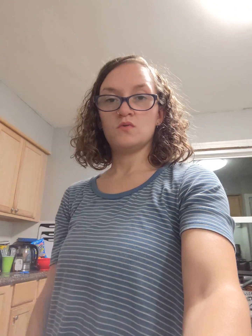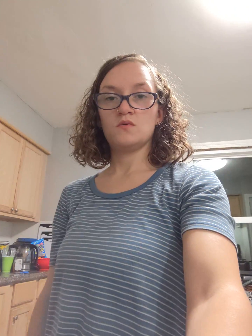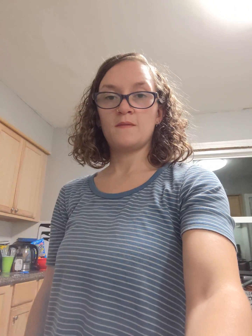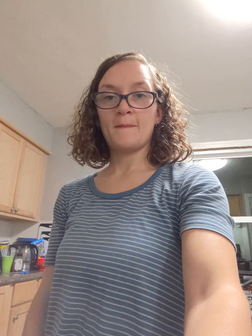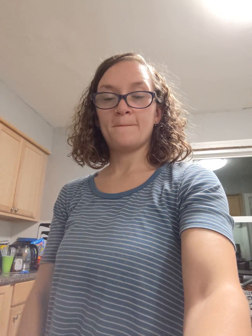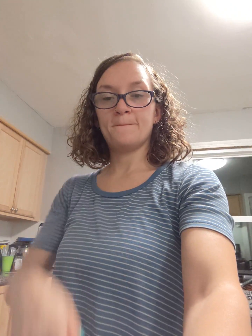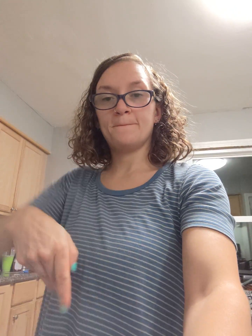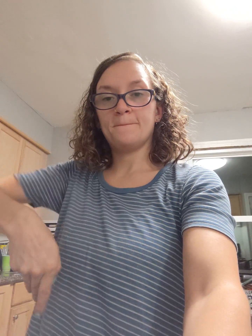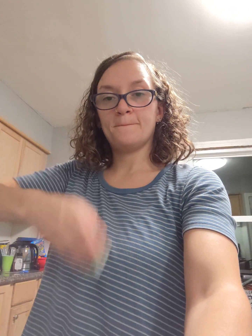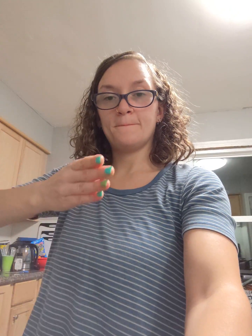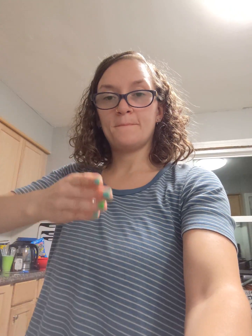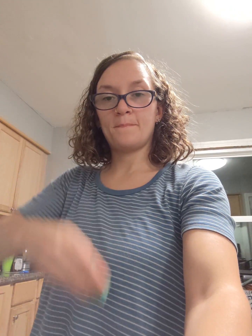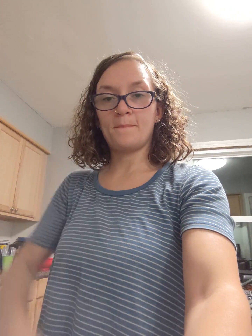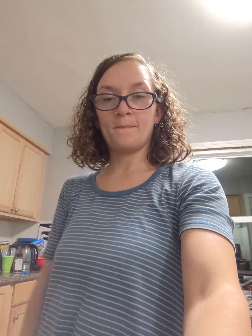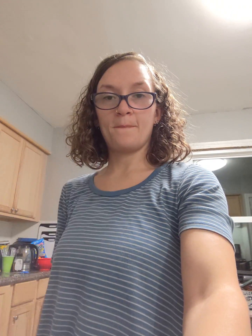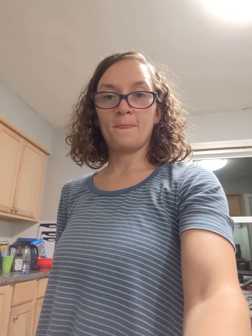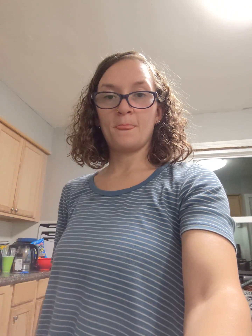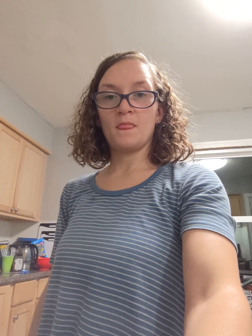kick